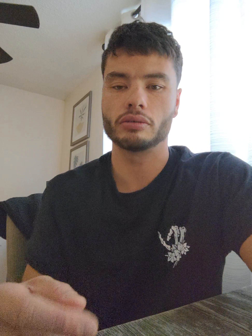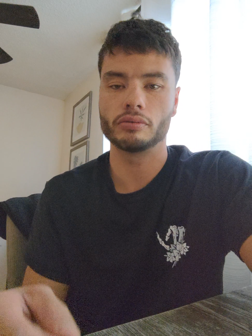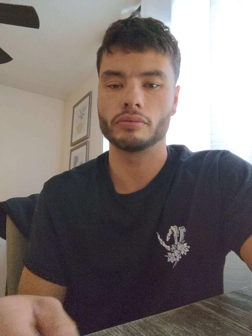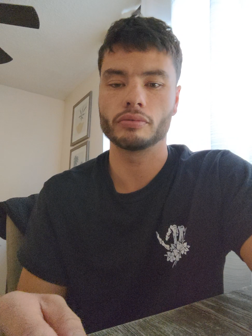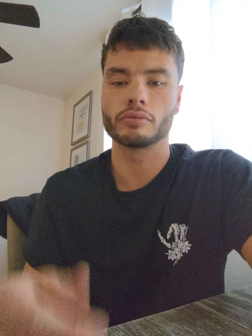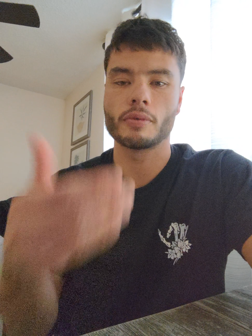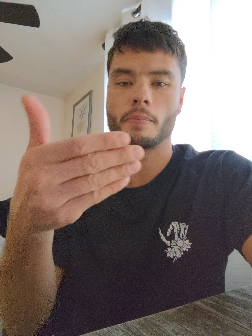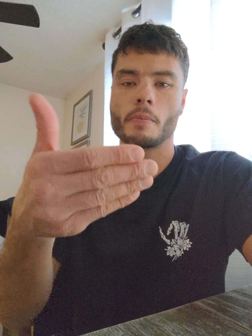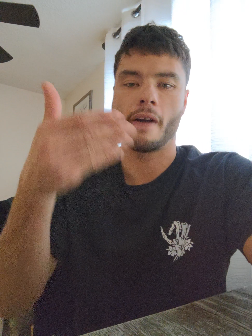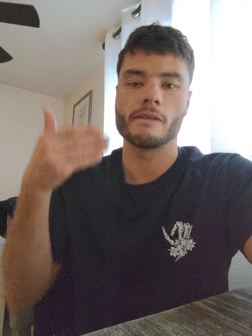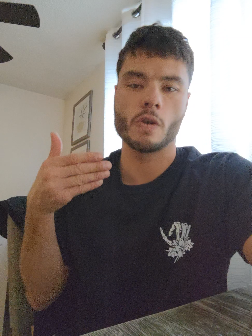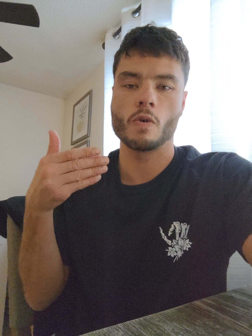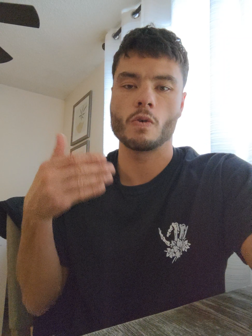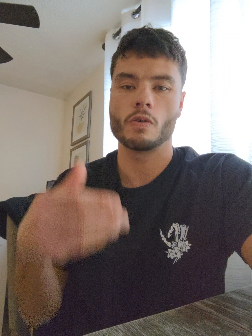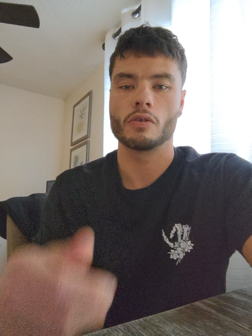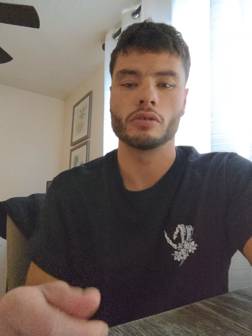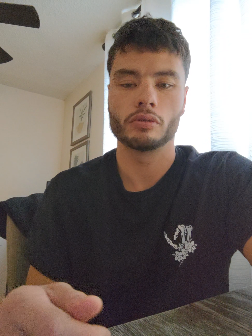before